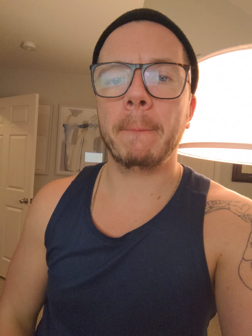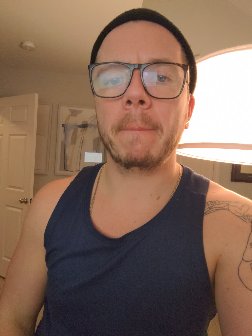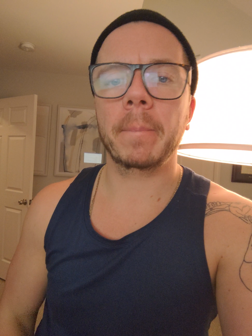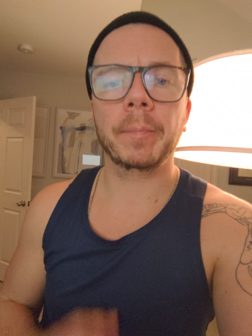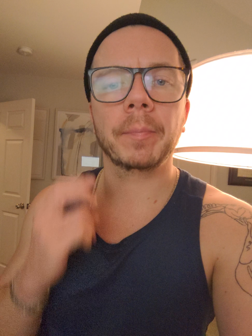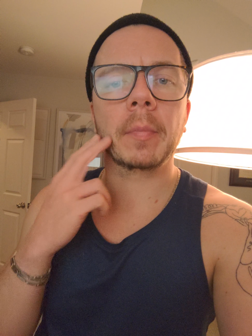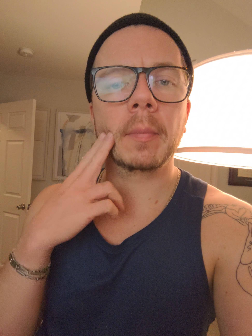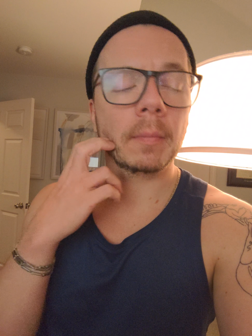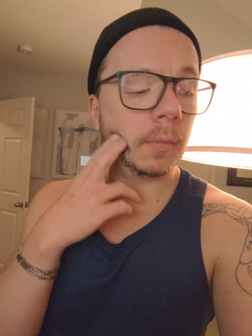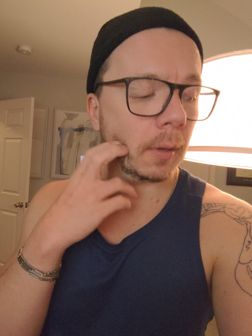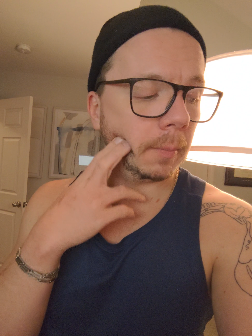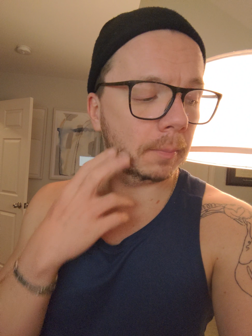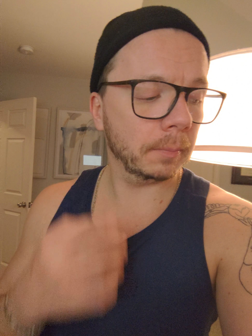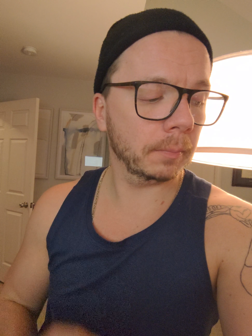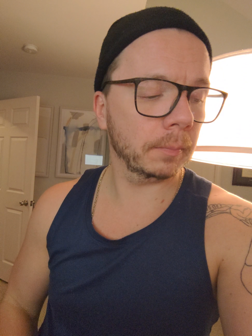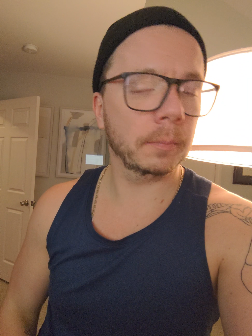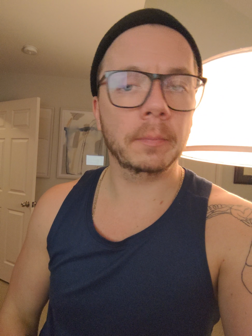gum